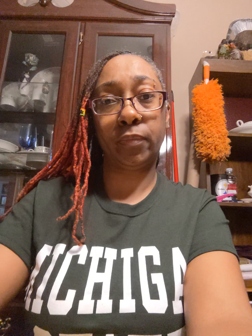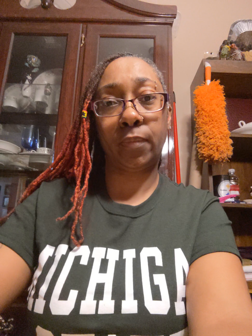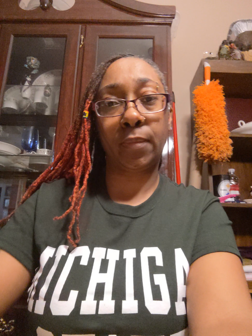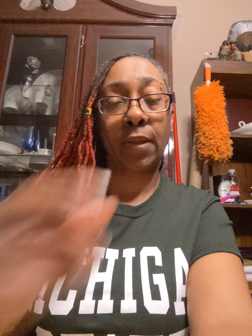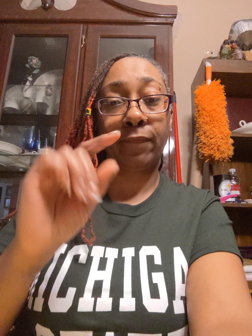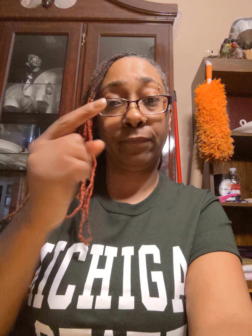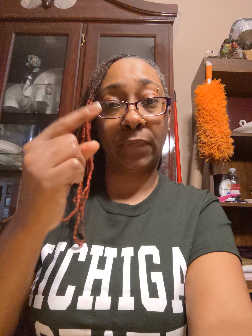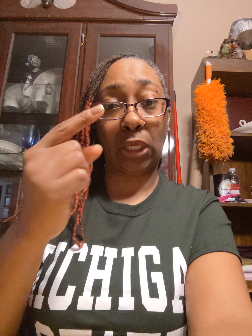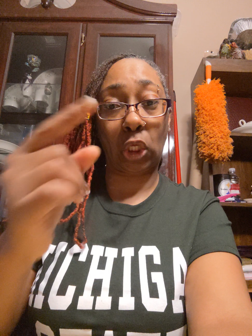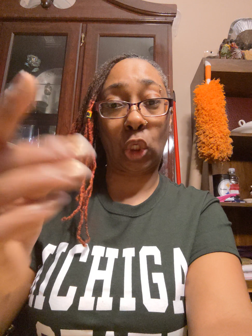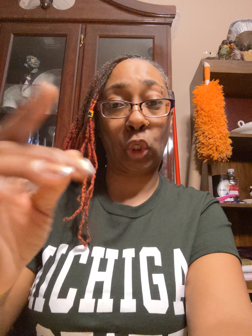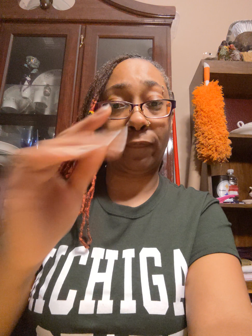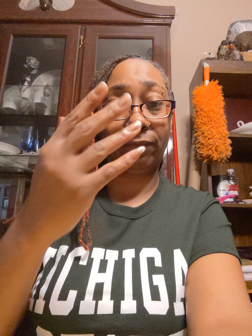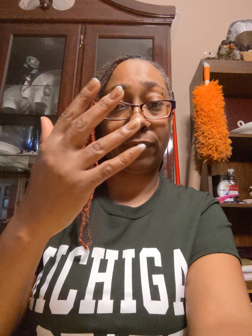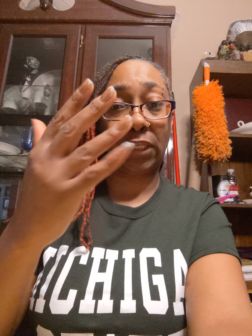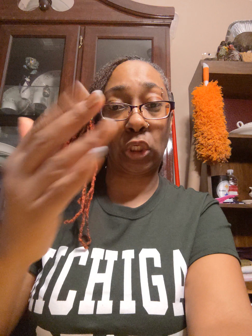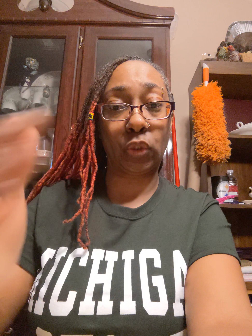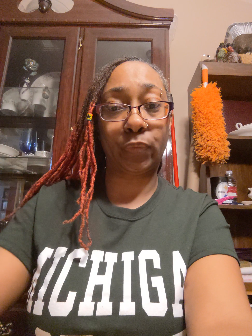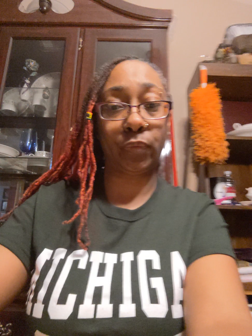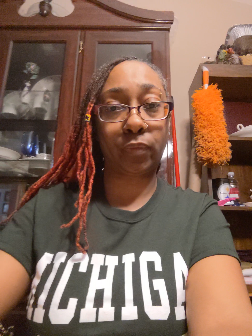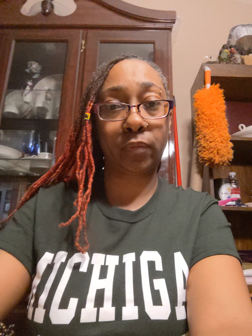finger